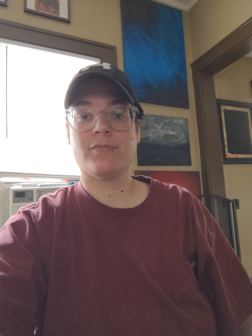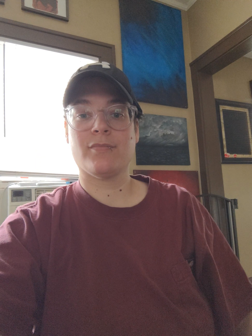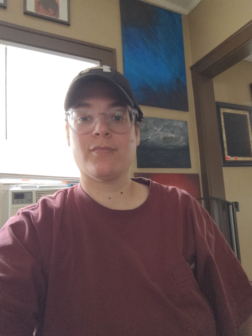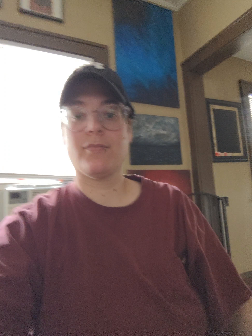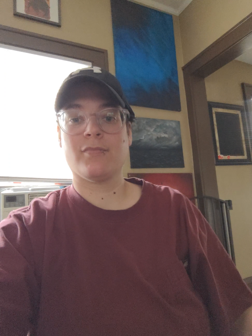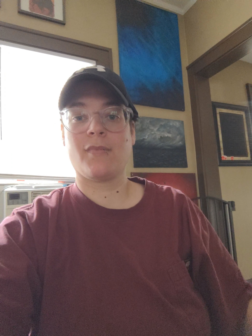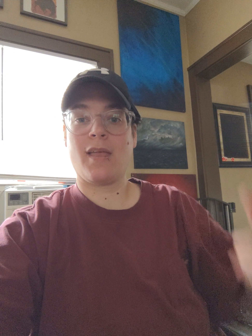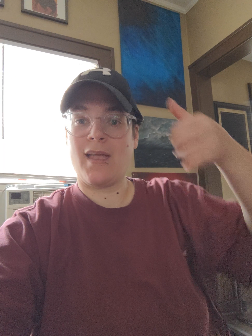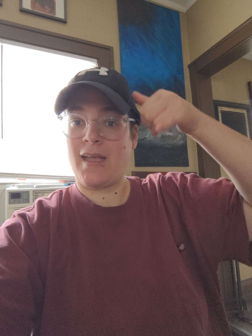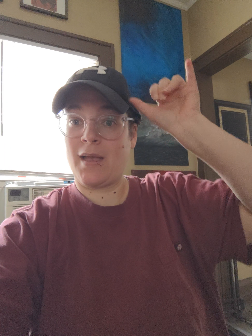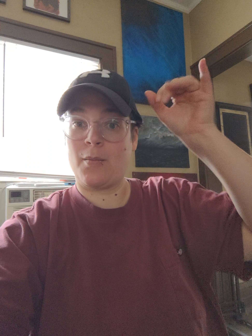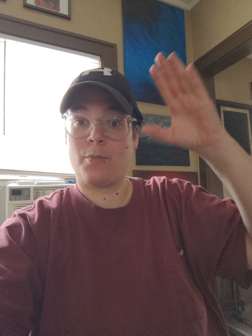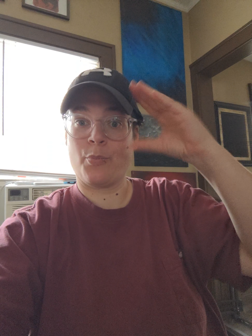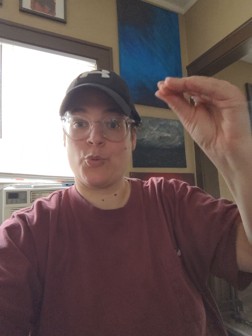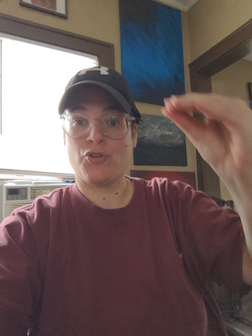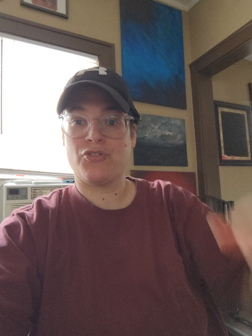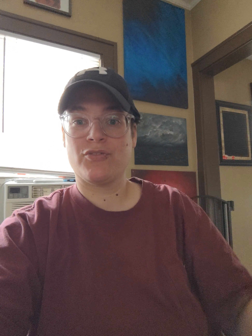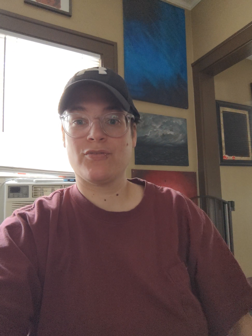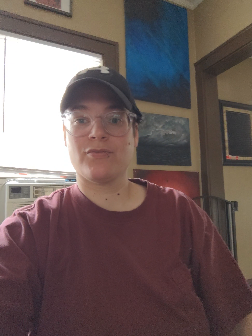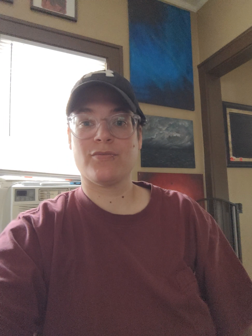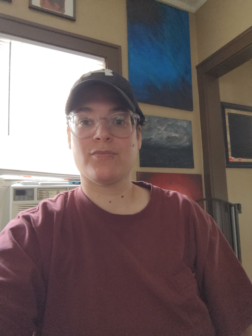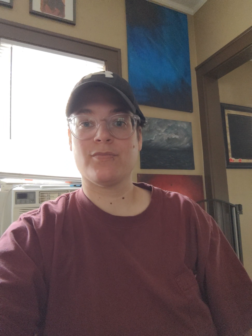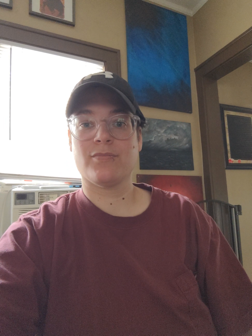cowboy